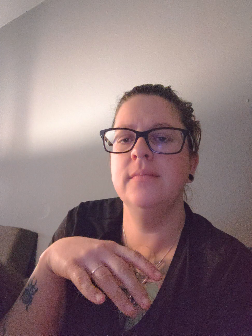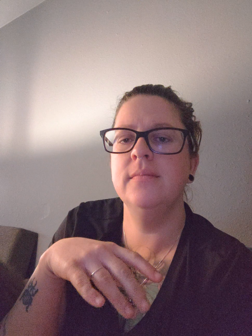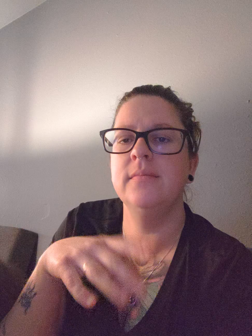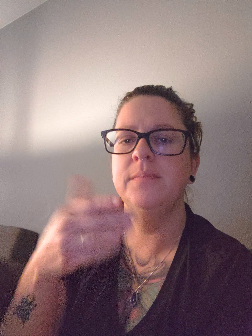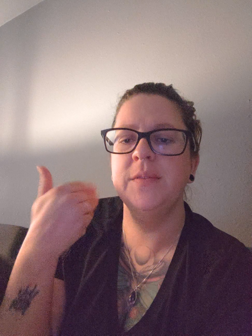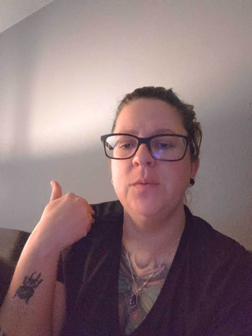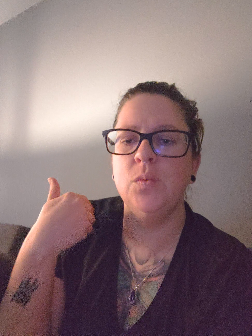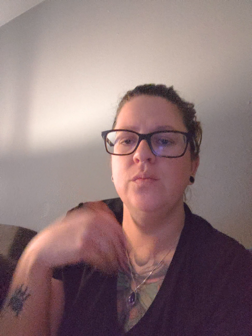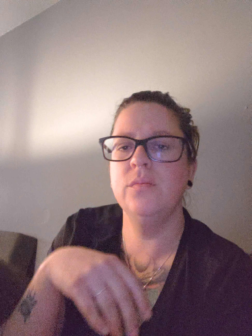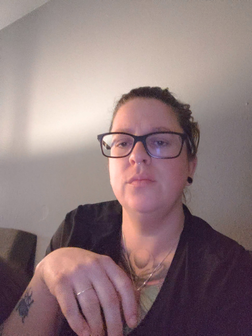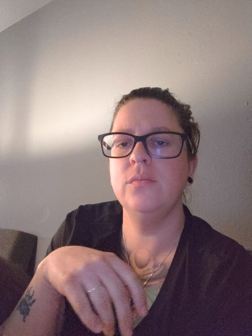before